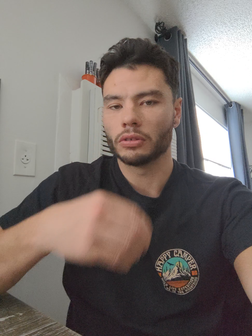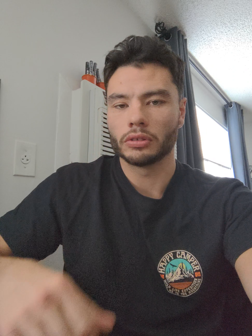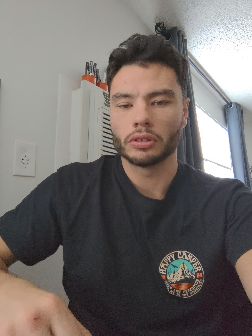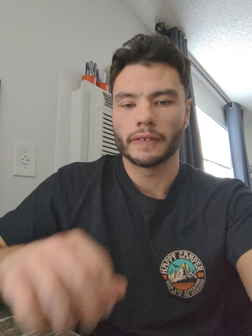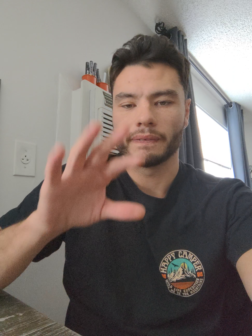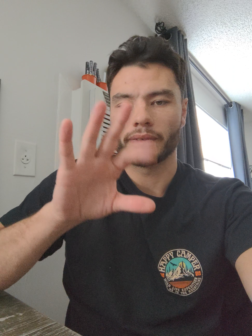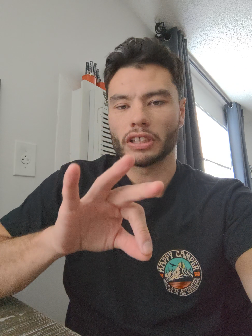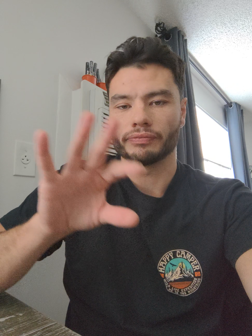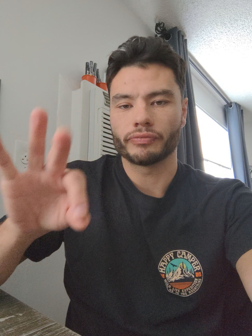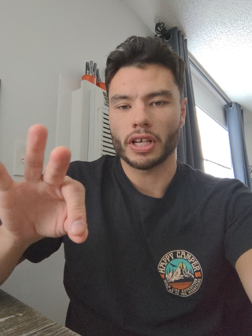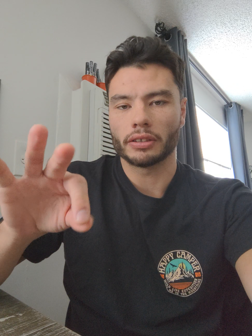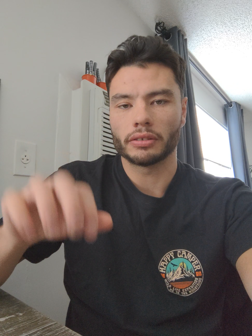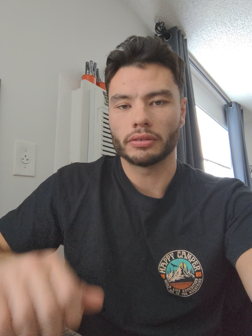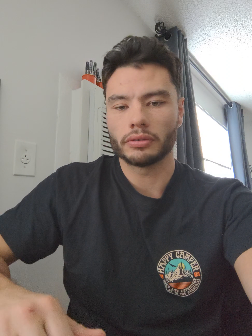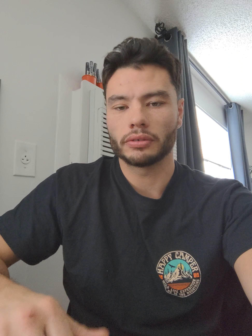french fries